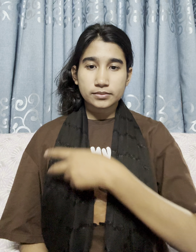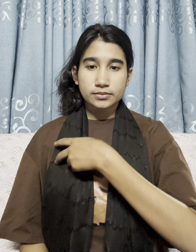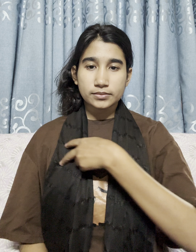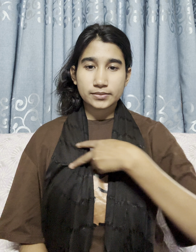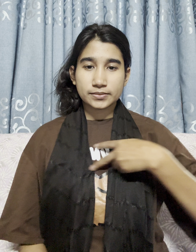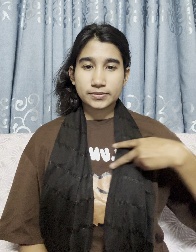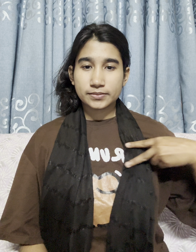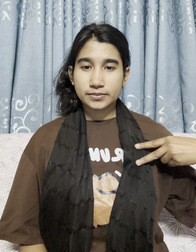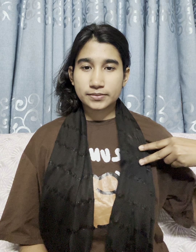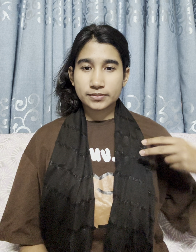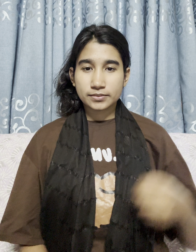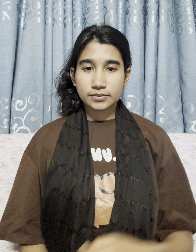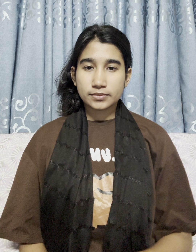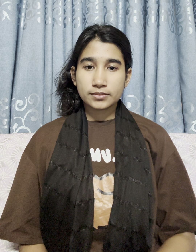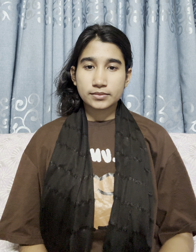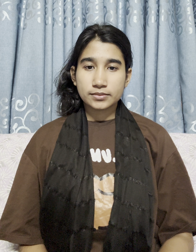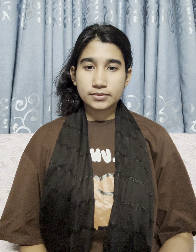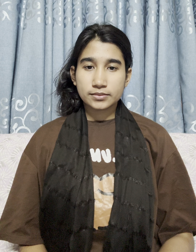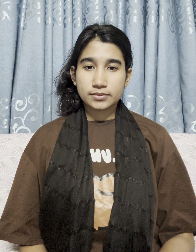নাম